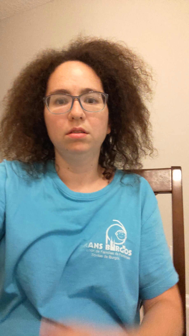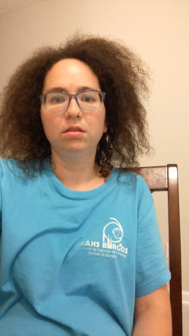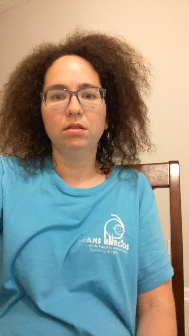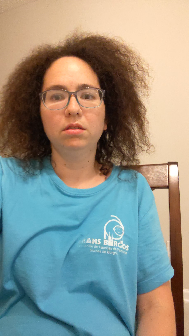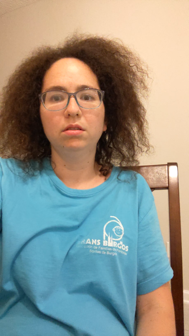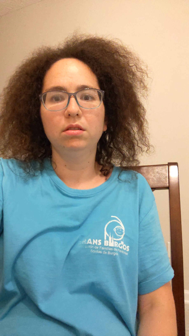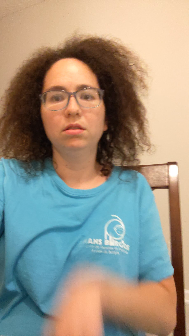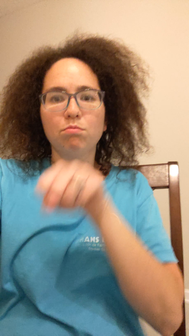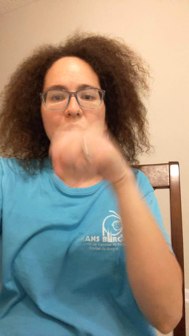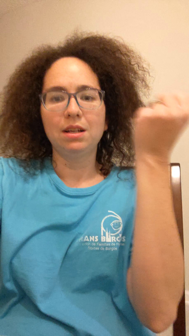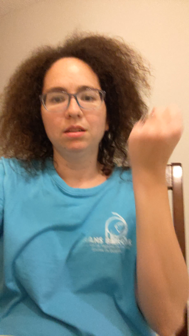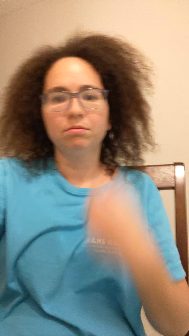break